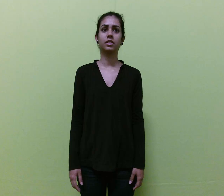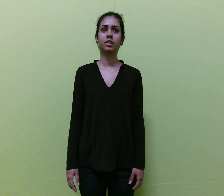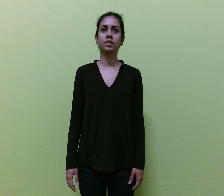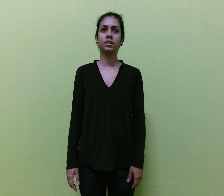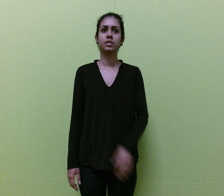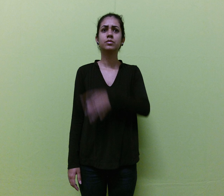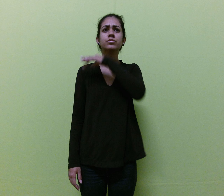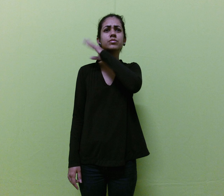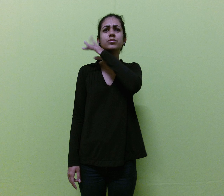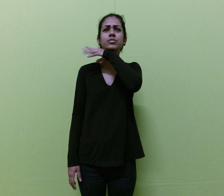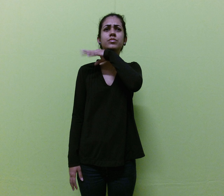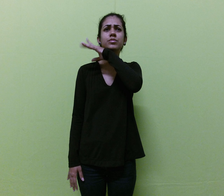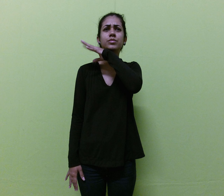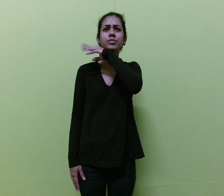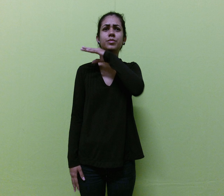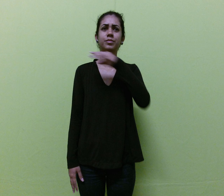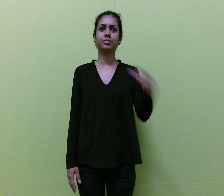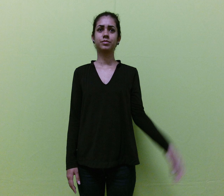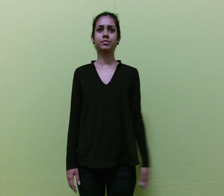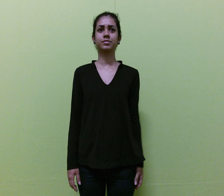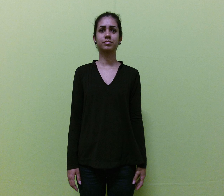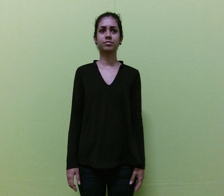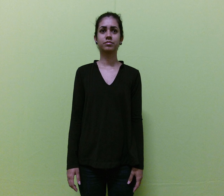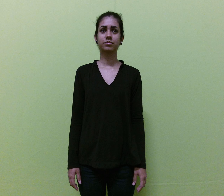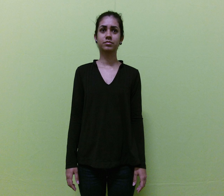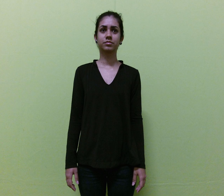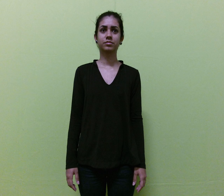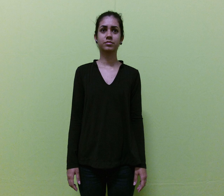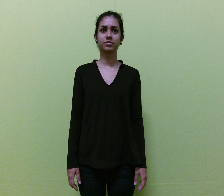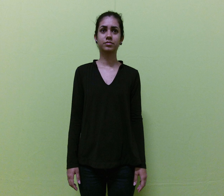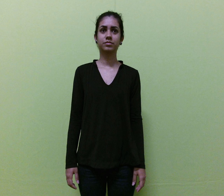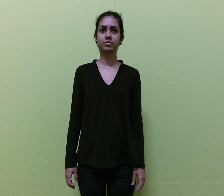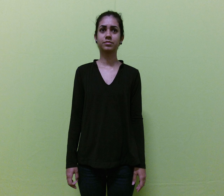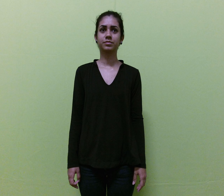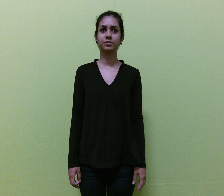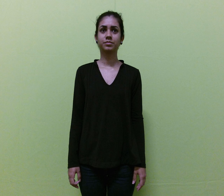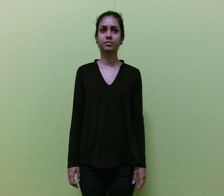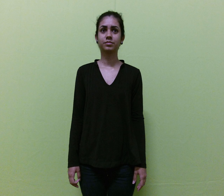ruim